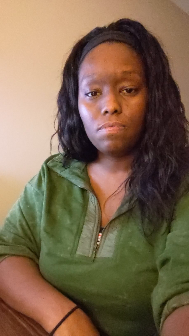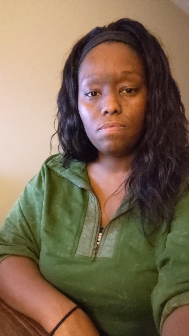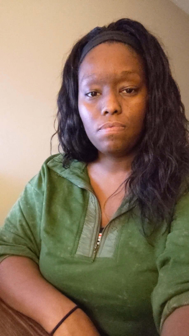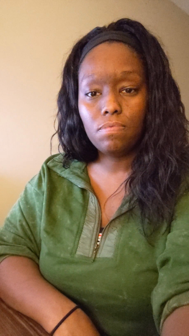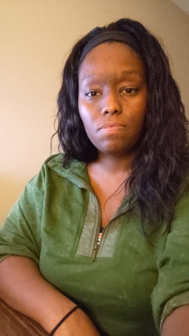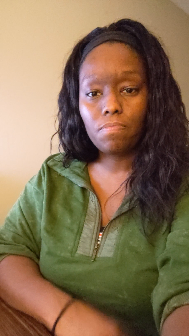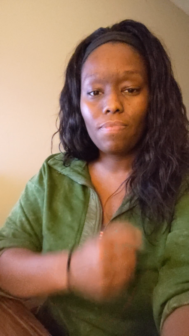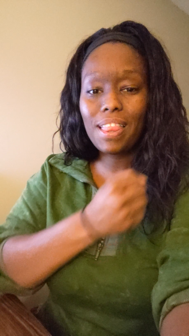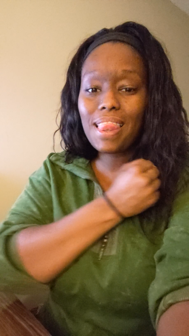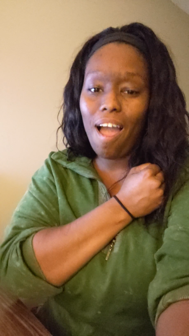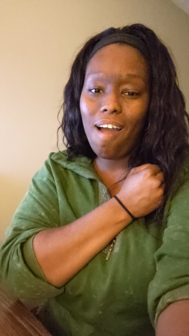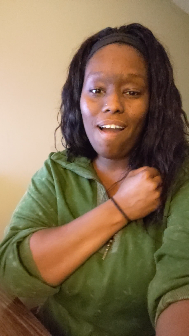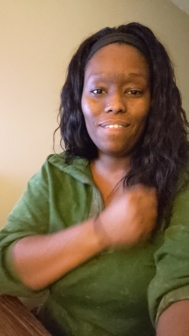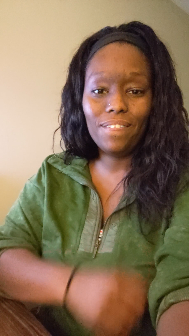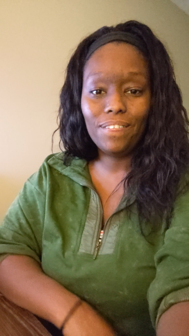love